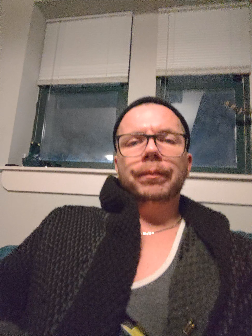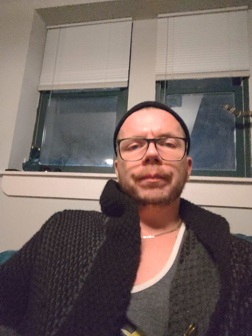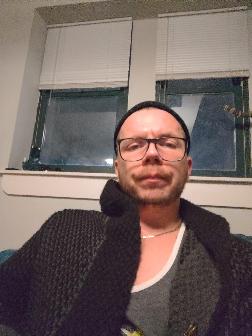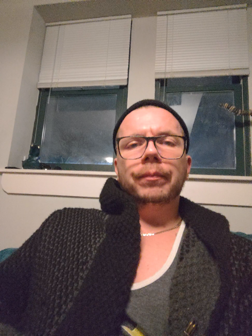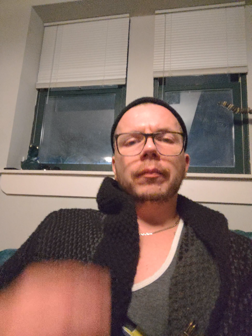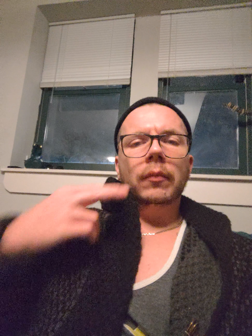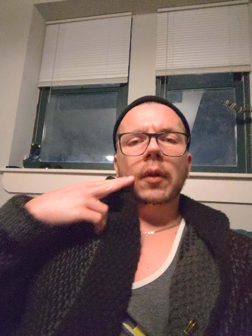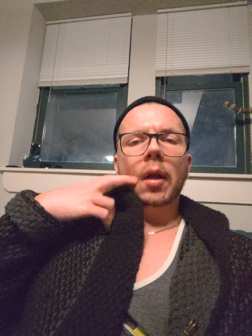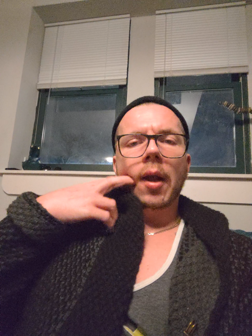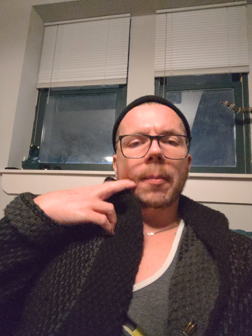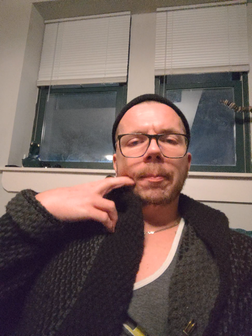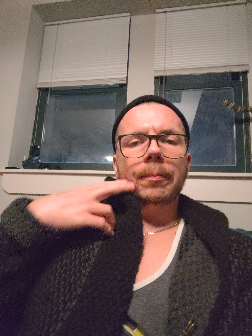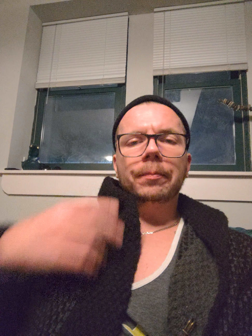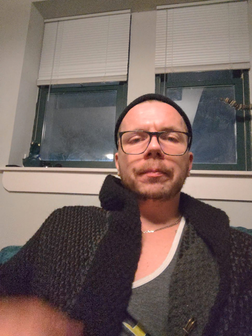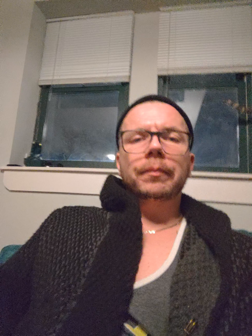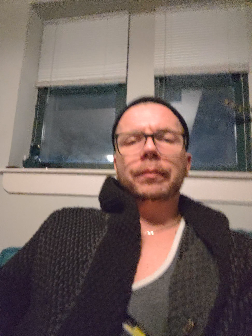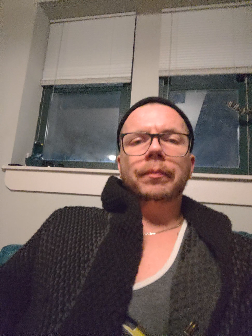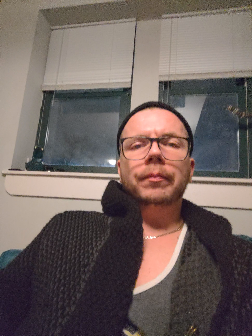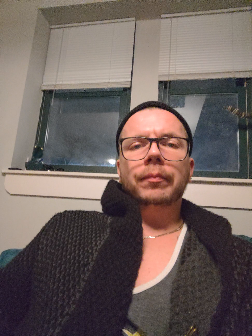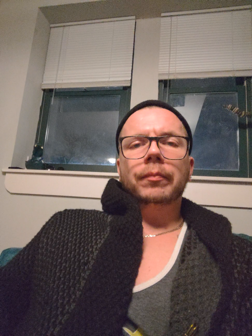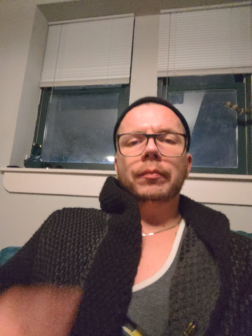gum